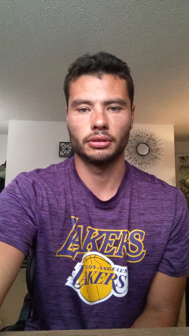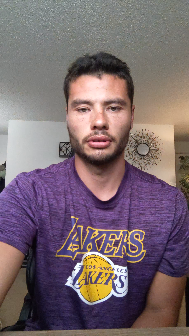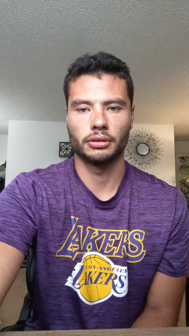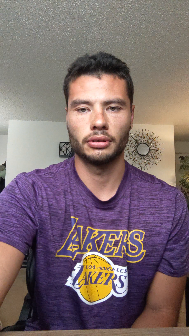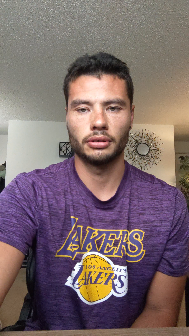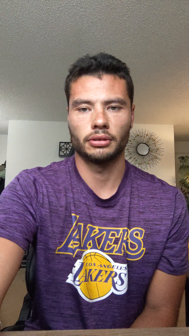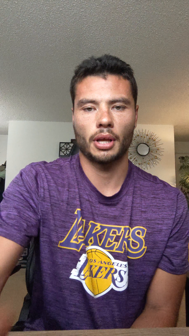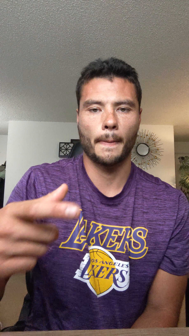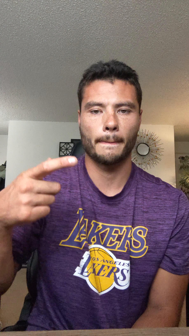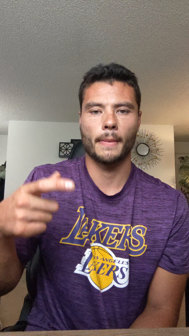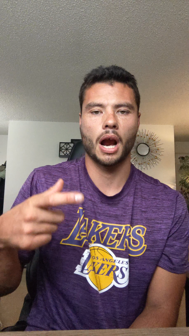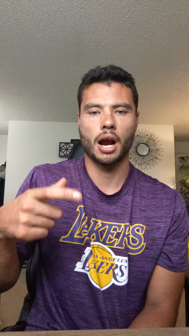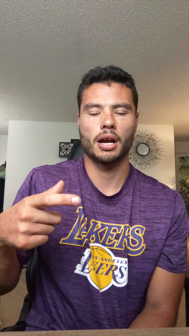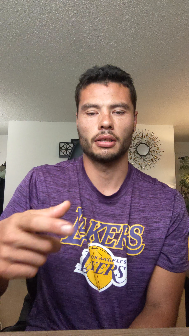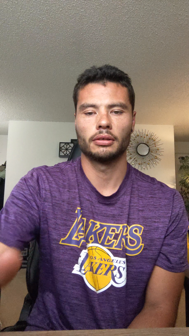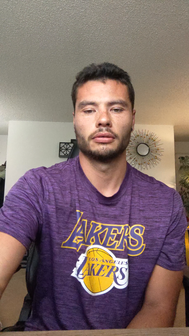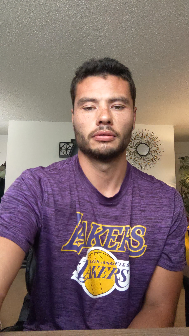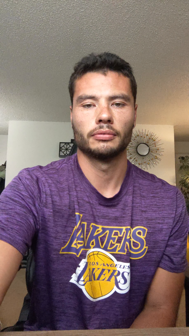plate